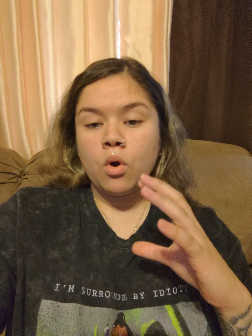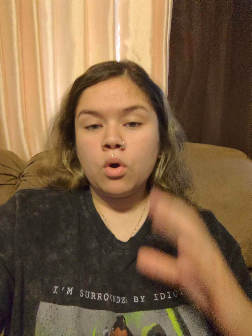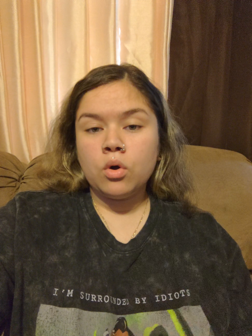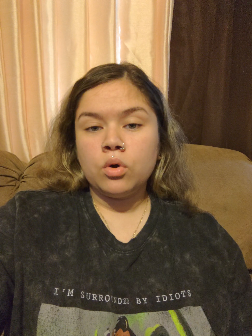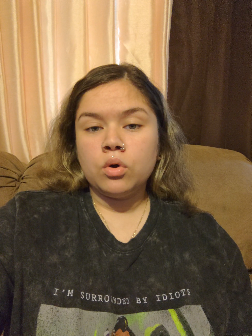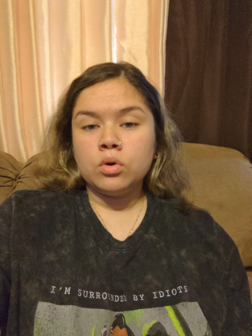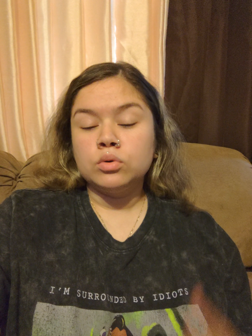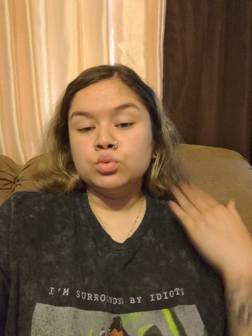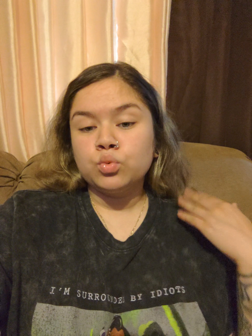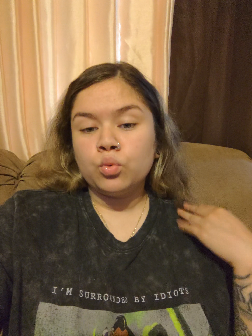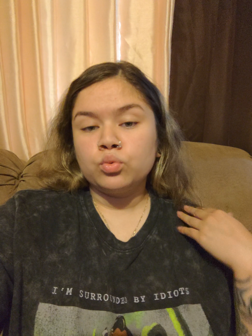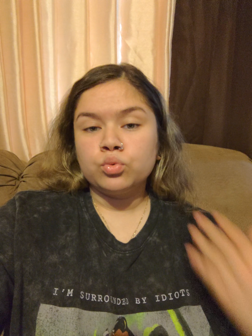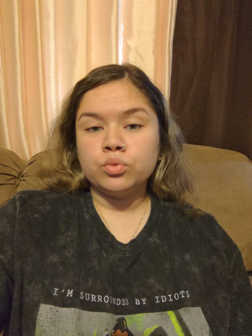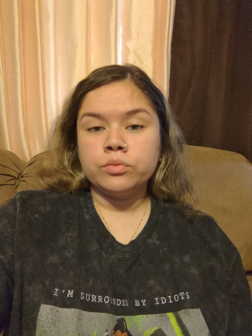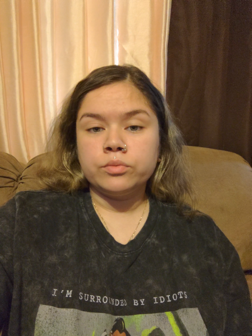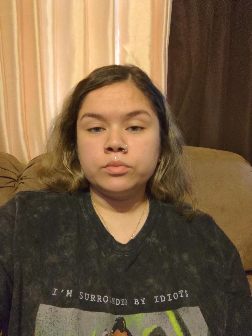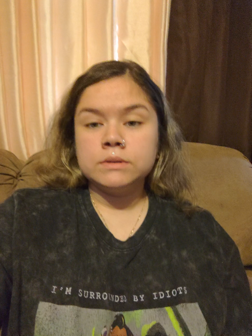shoulder